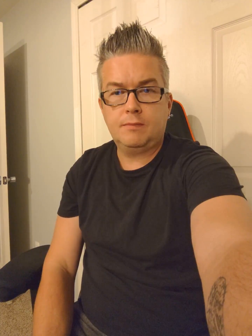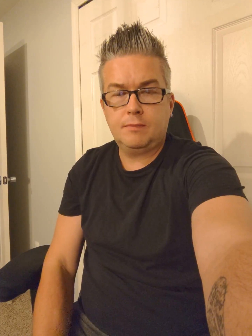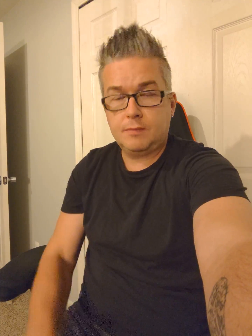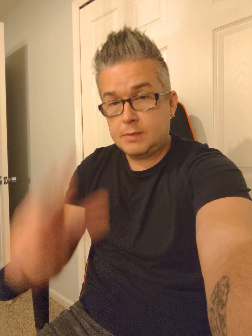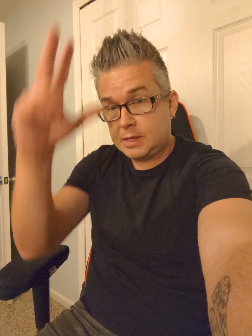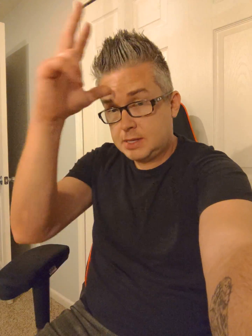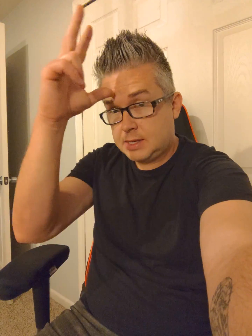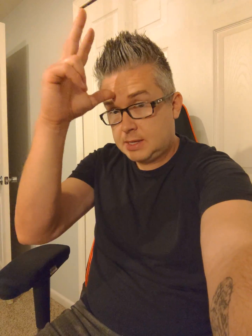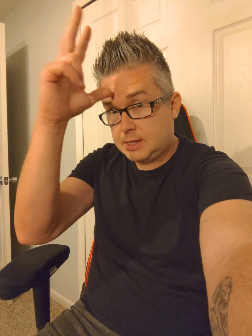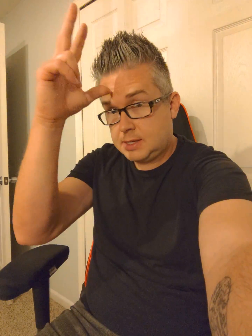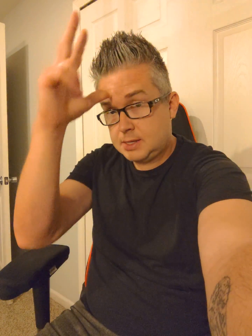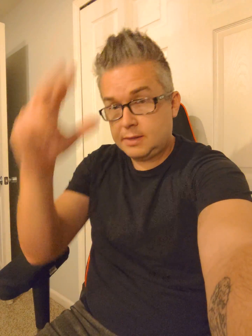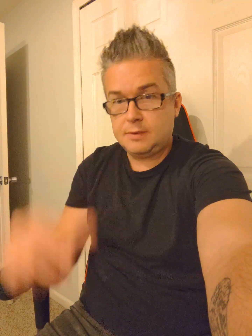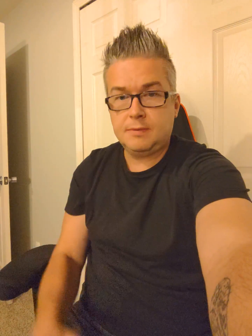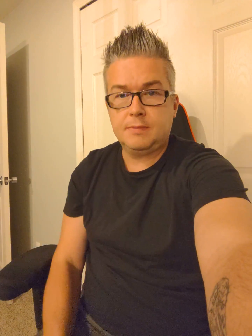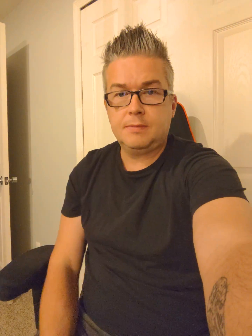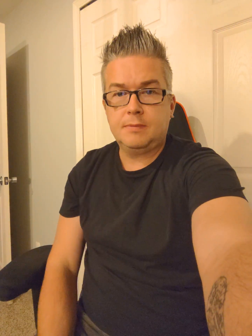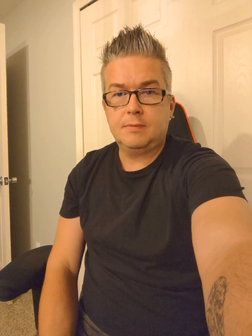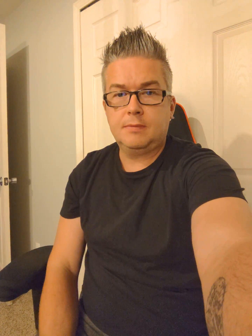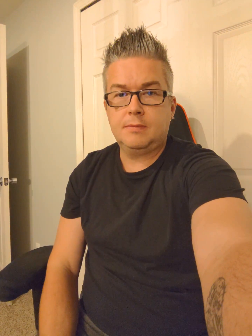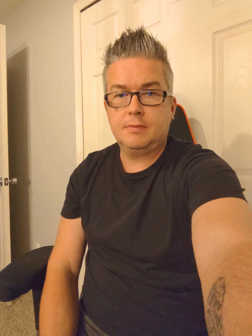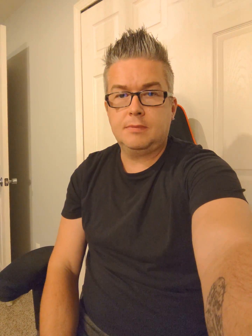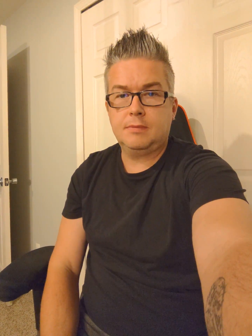rooster